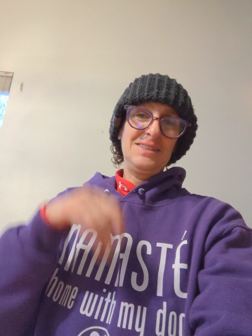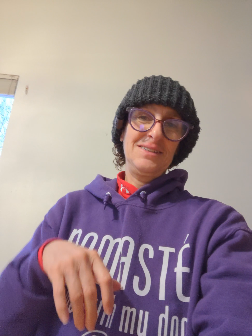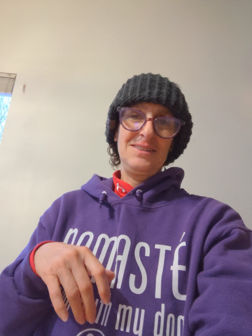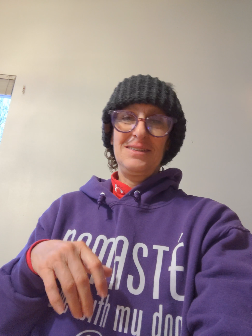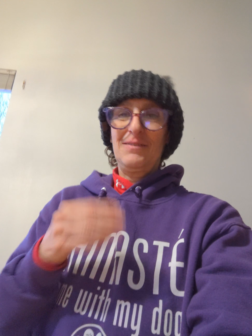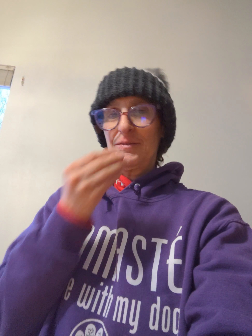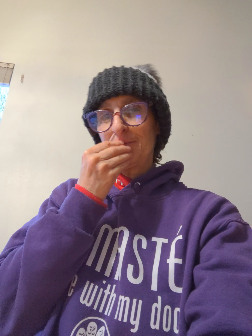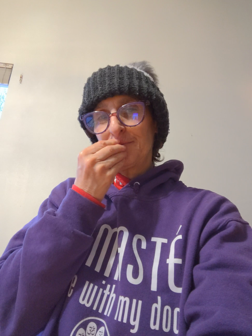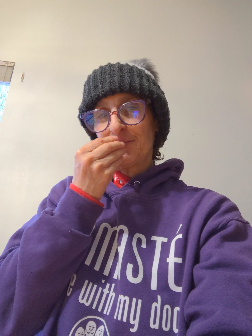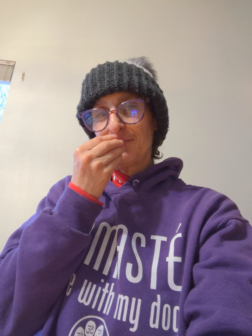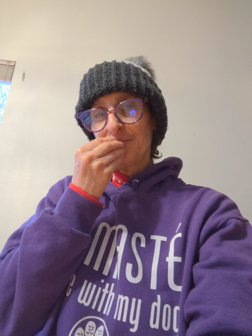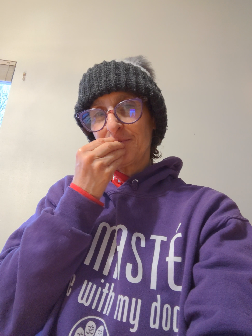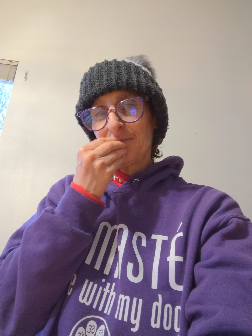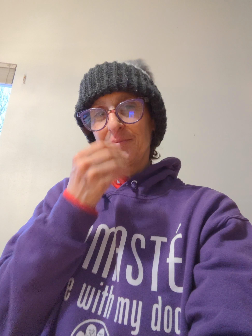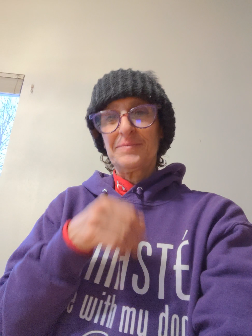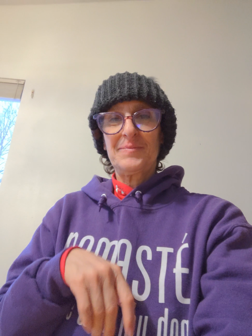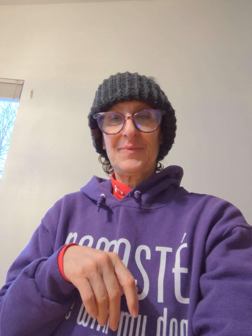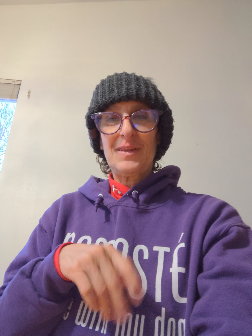food